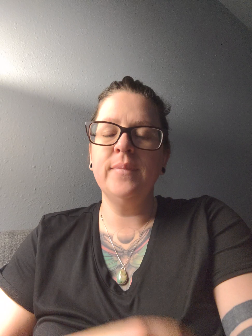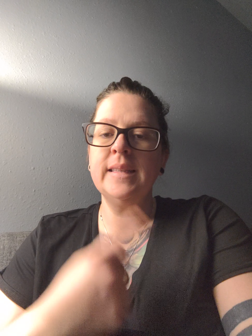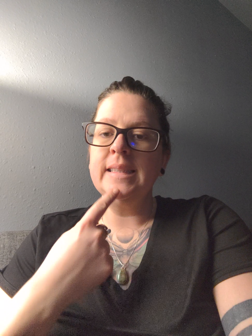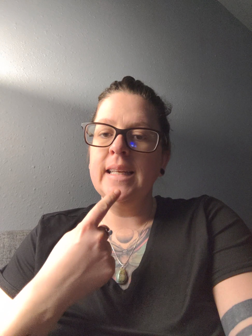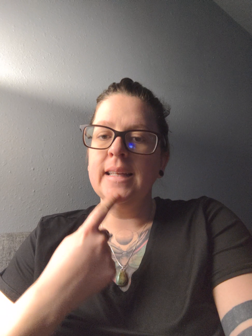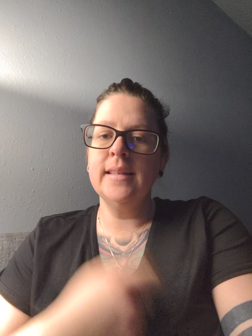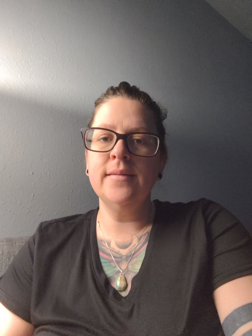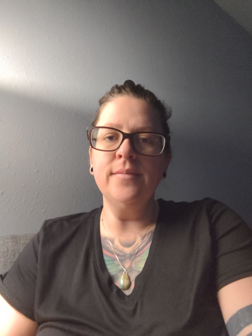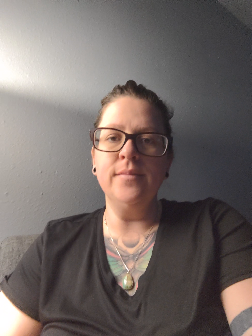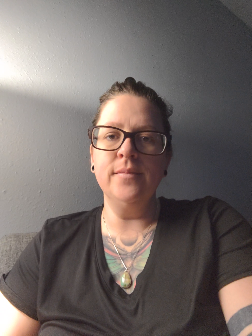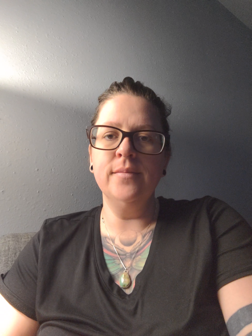say